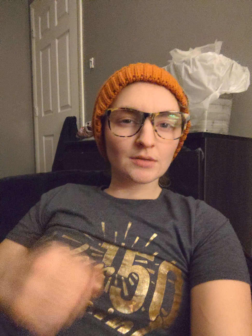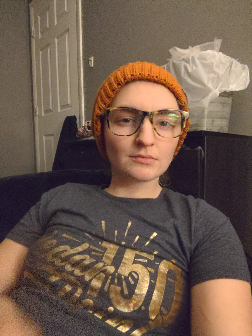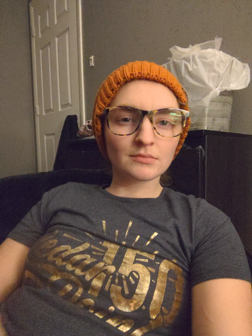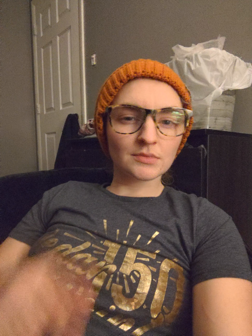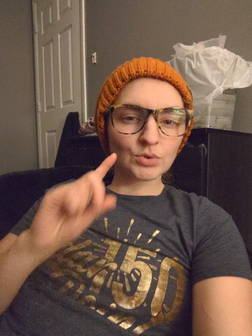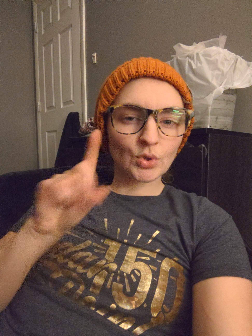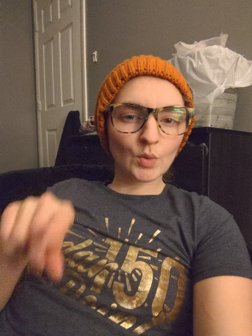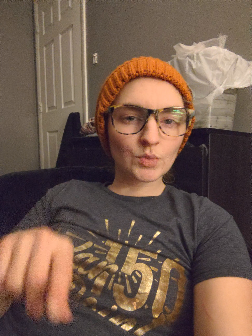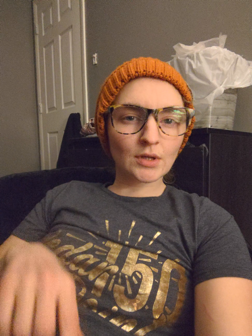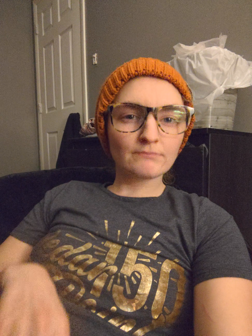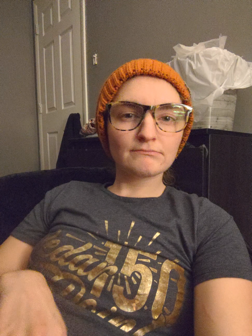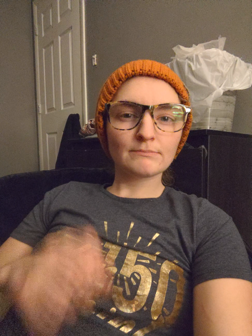go